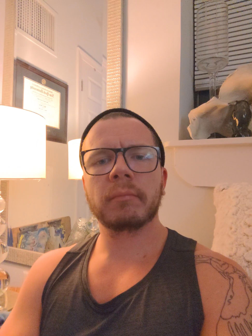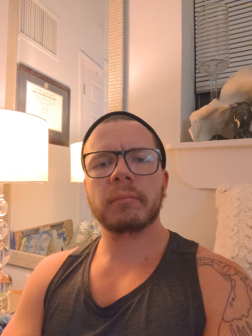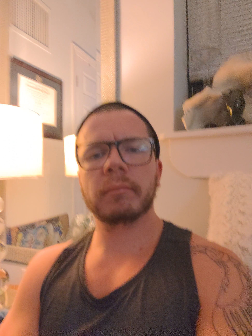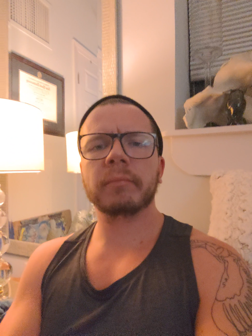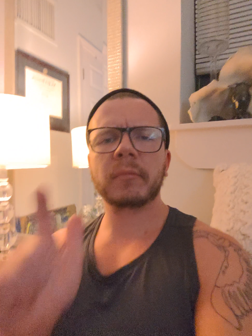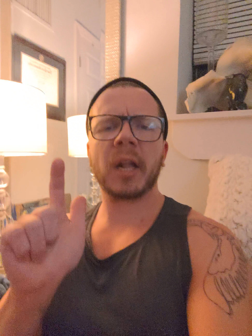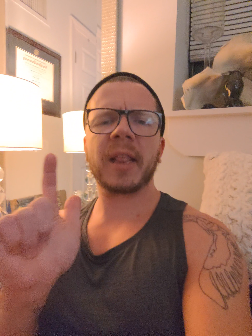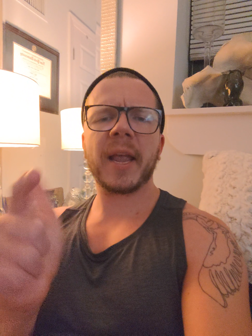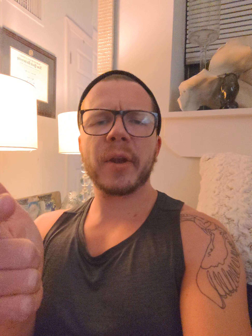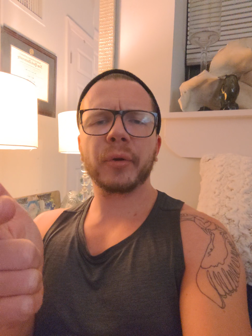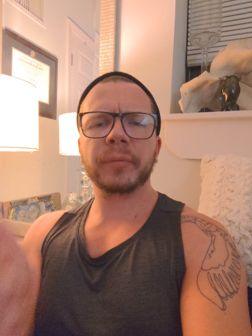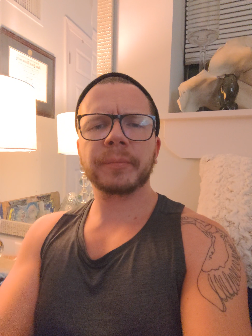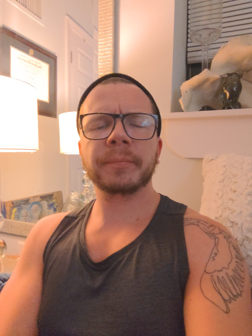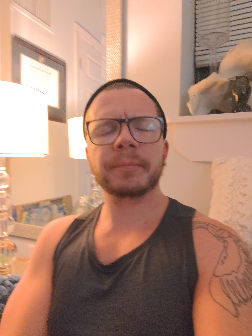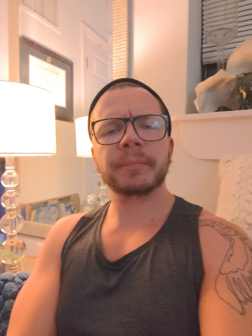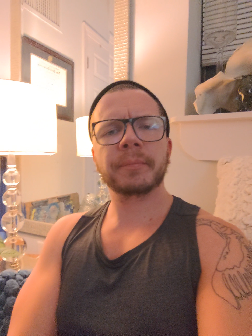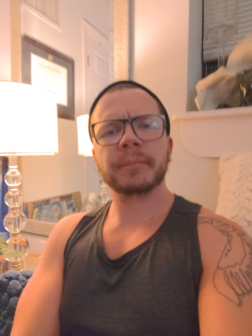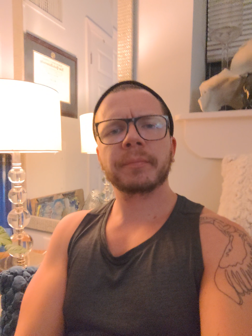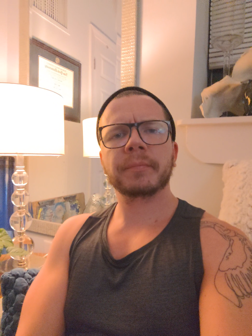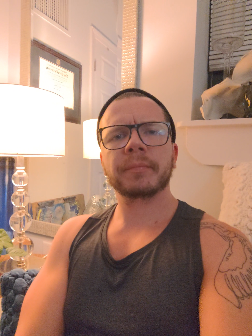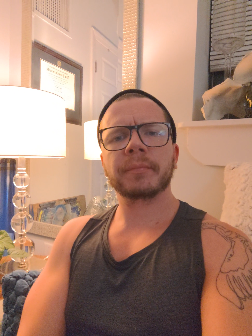later